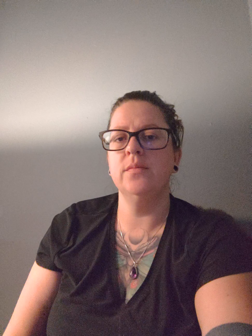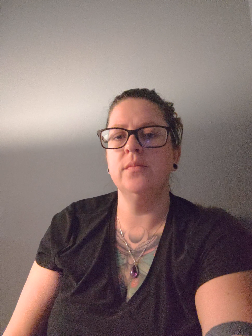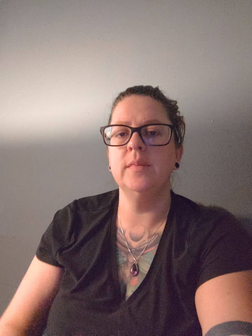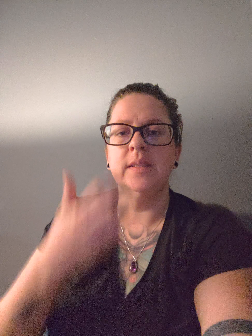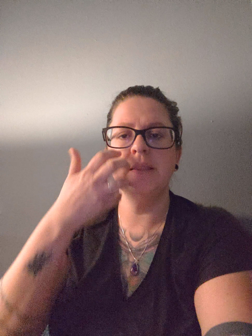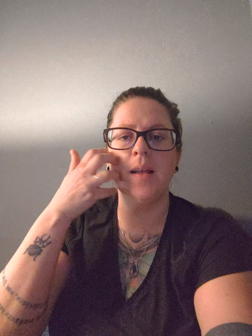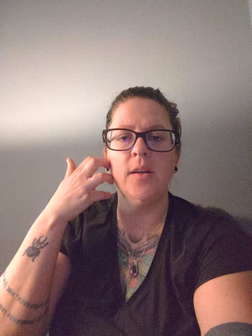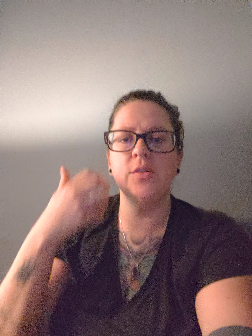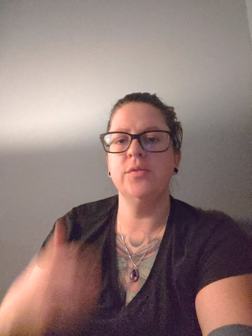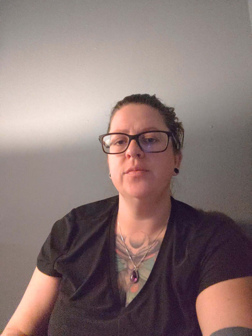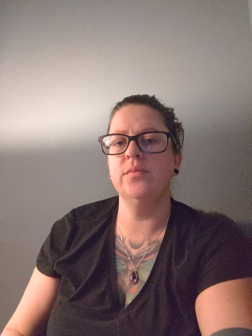tiger